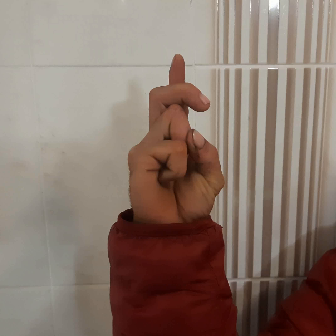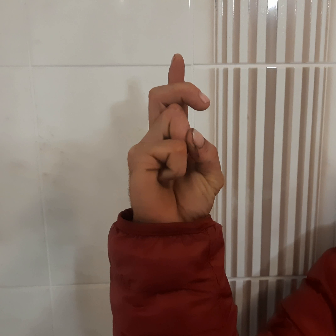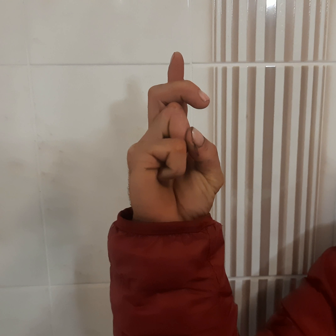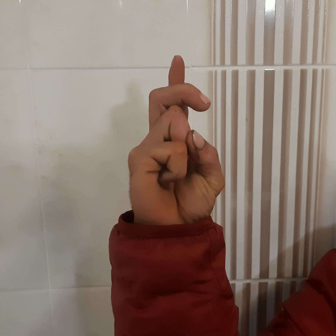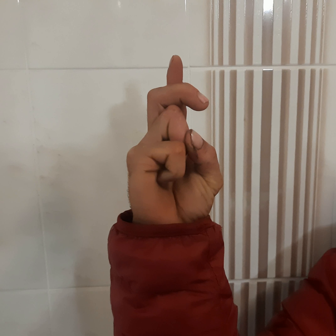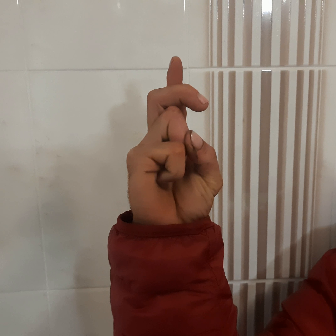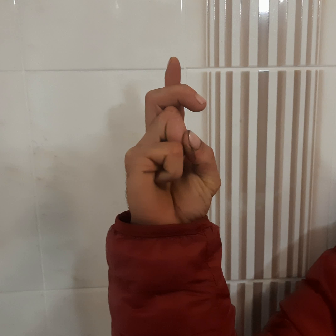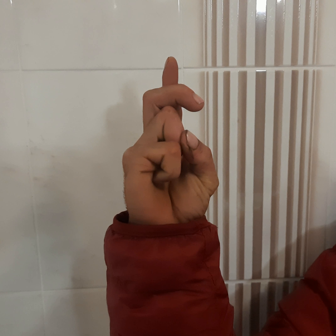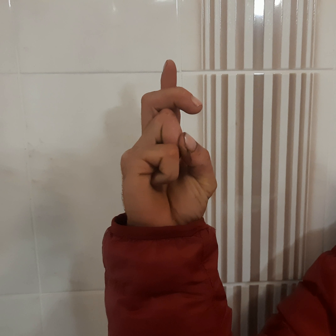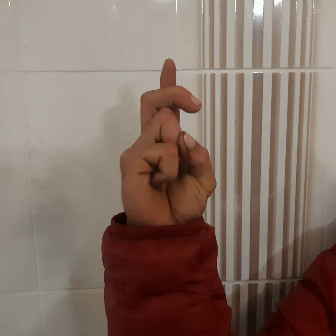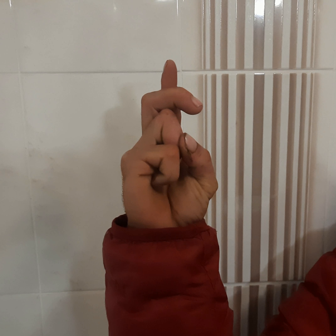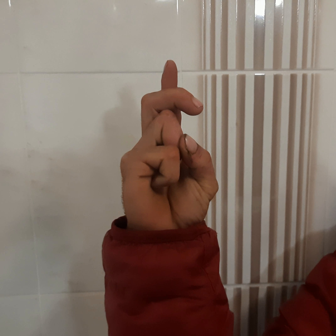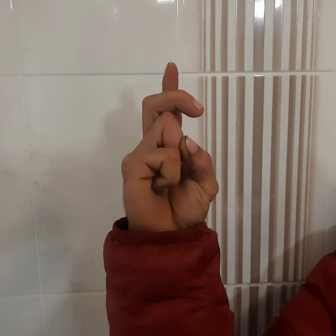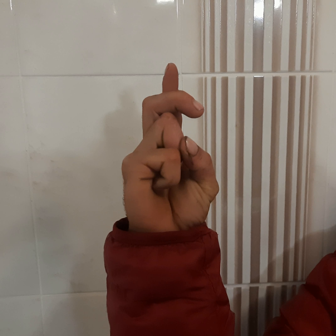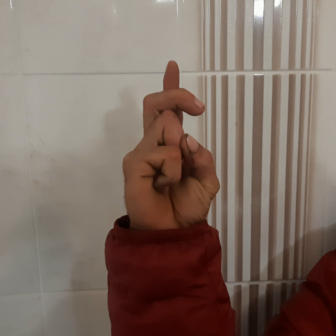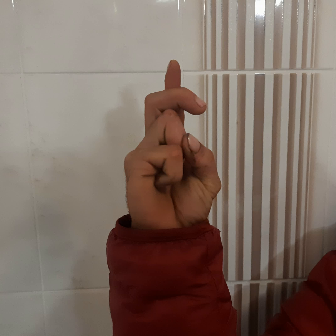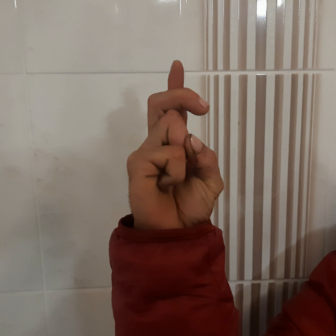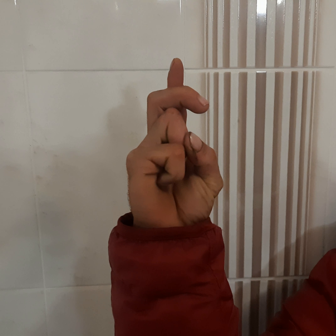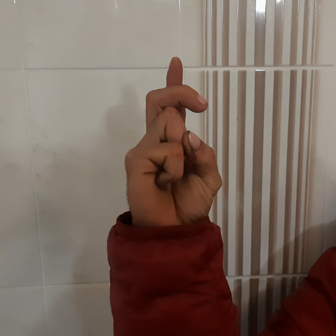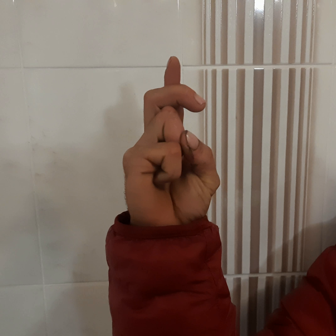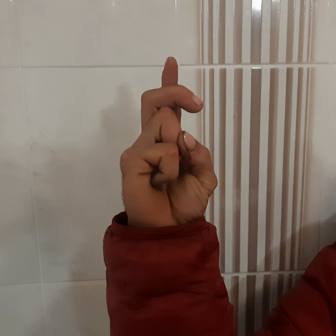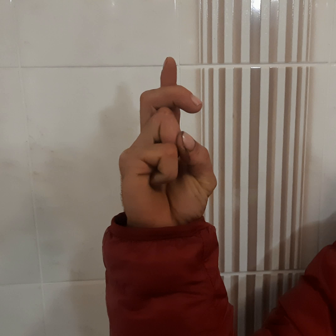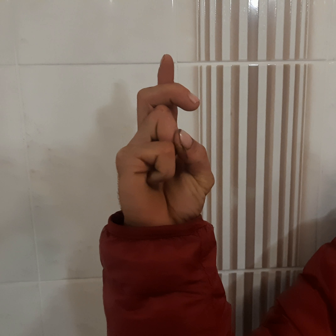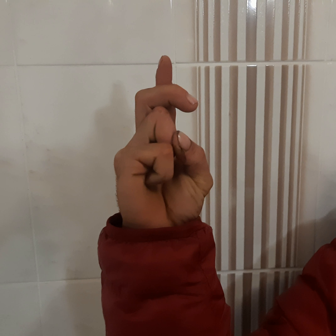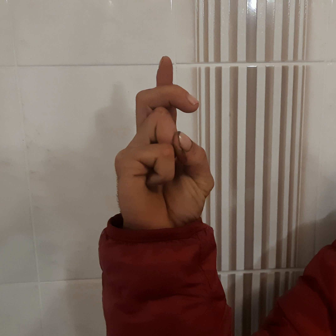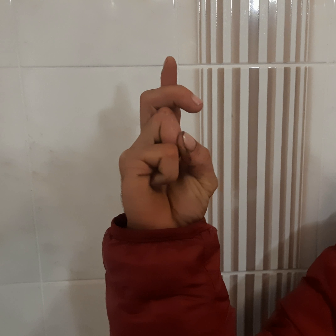Б